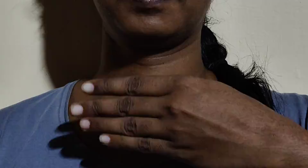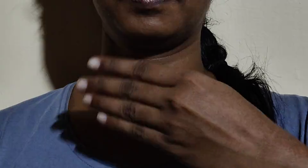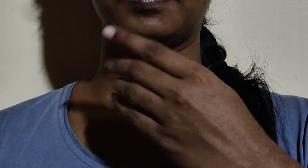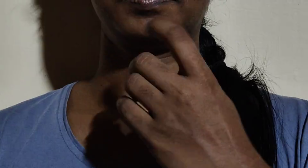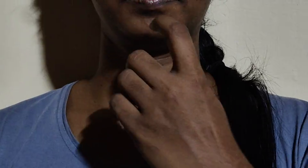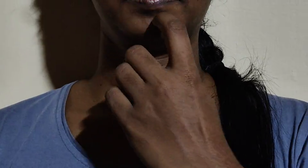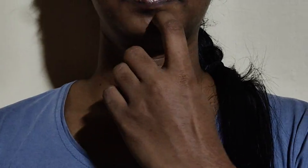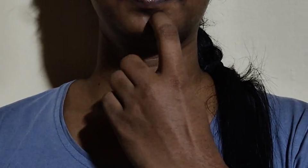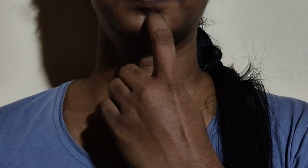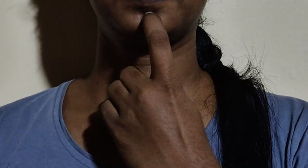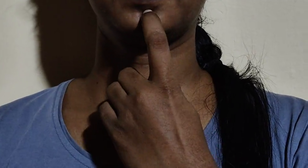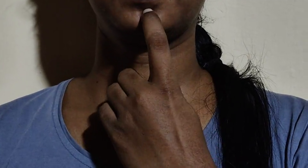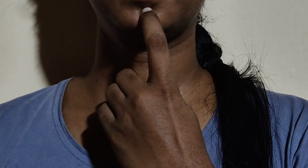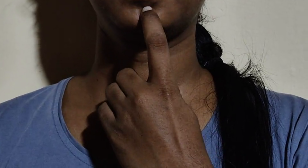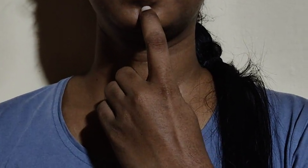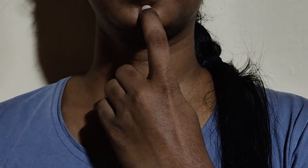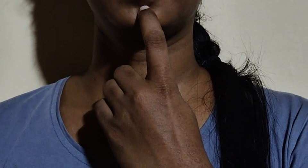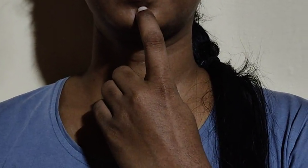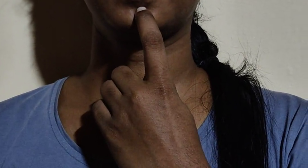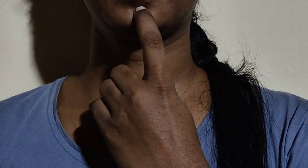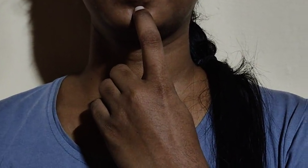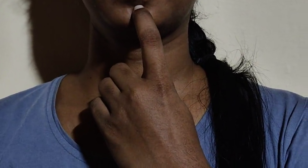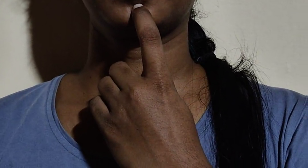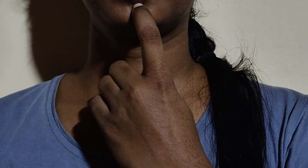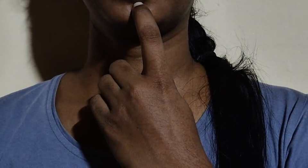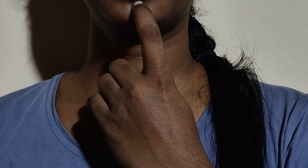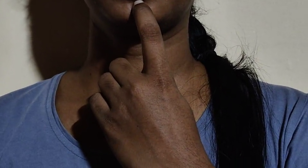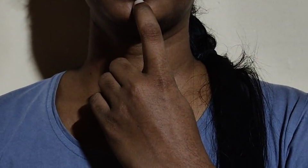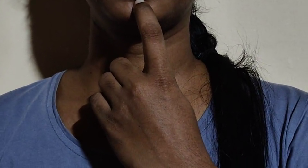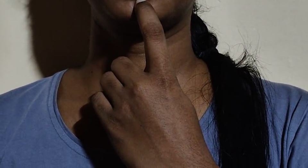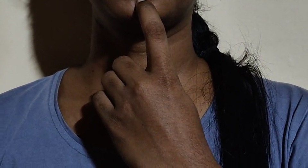അം